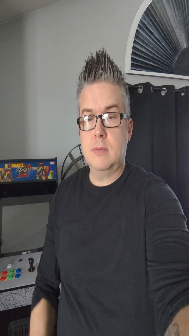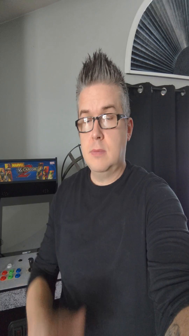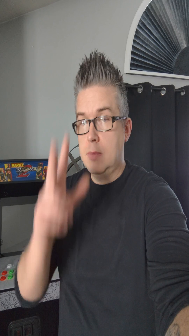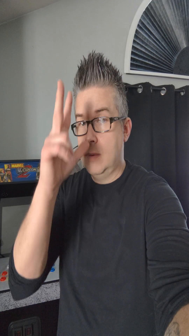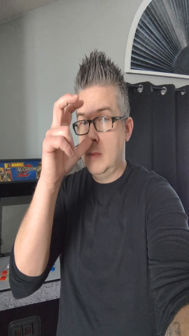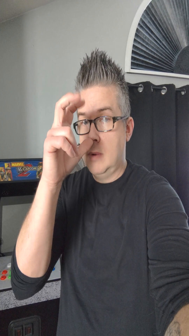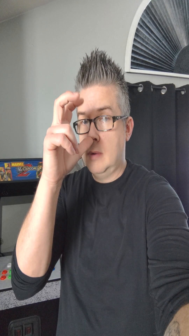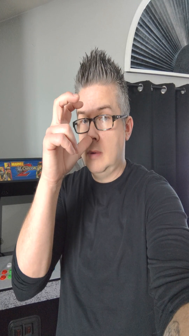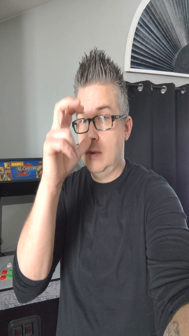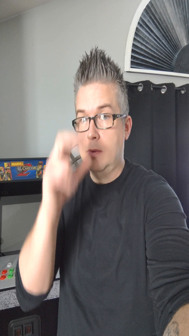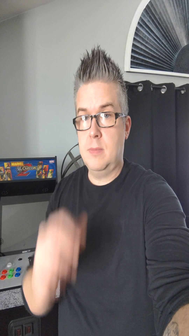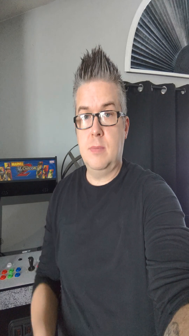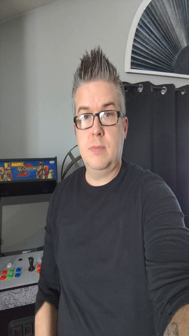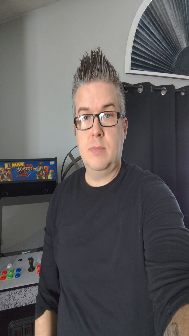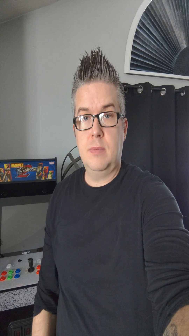bug